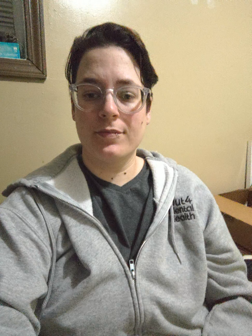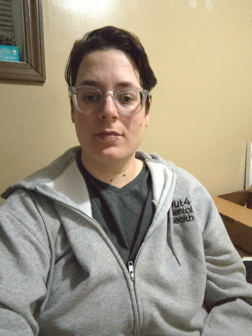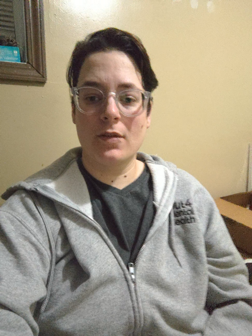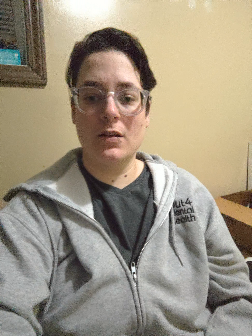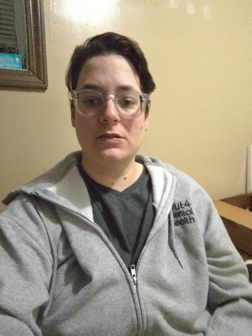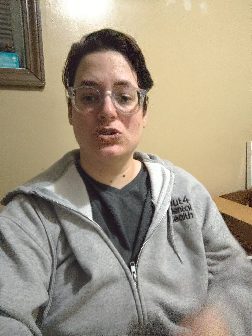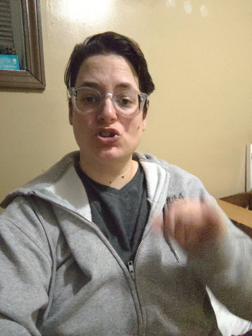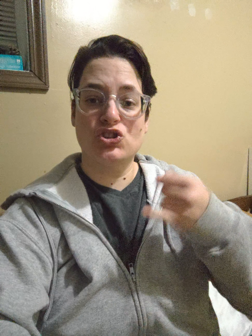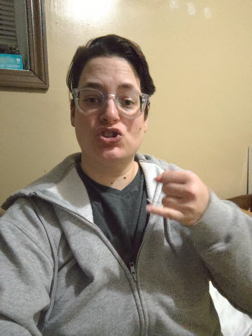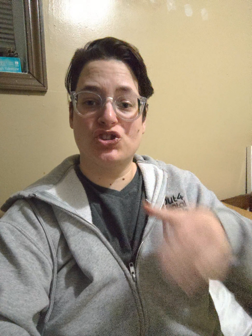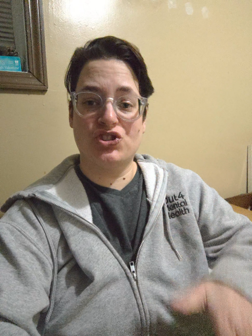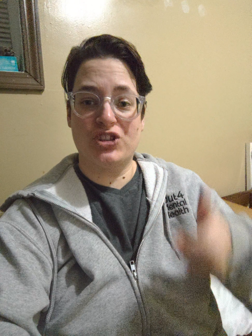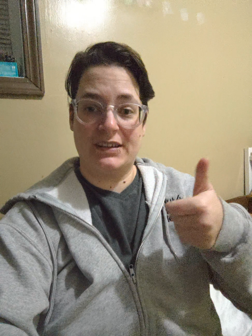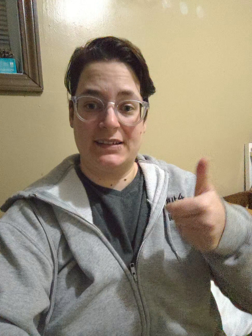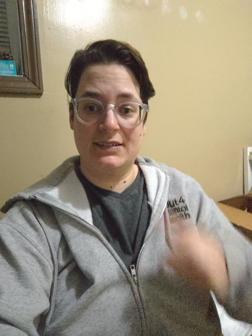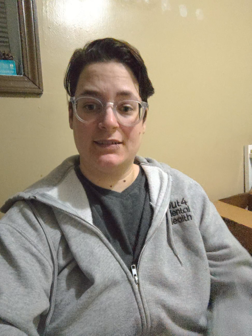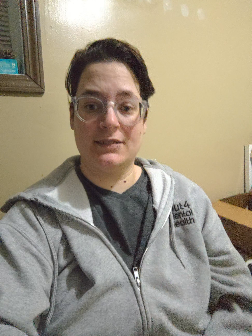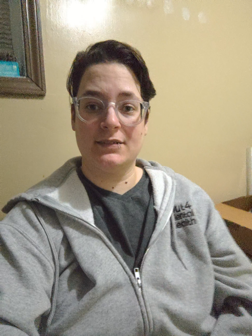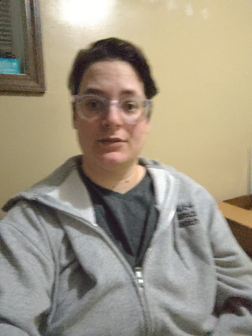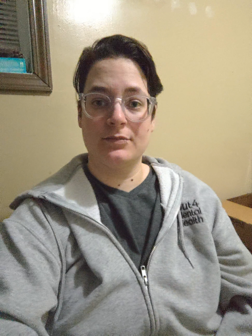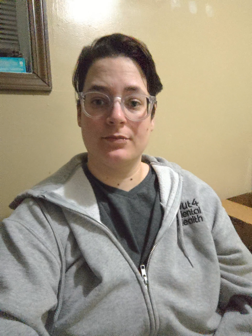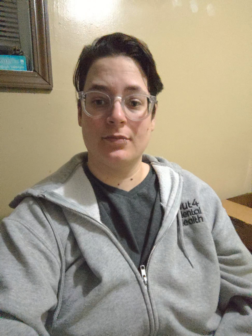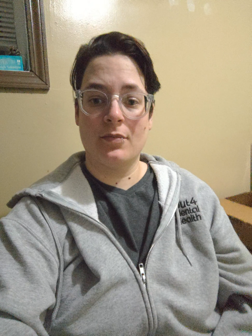jeans